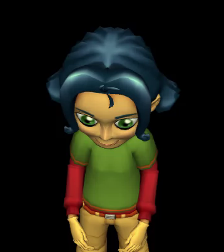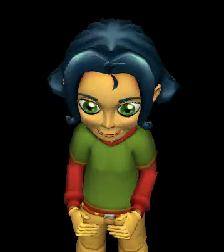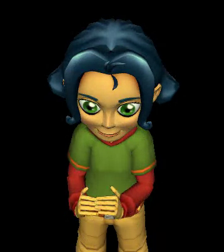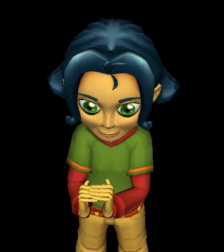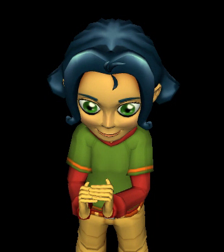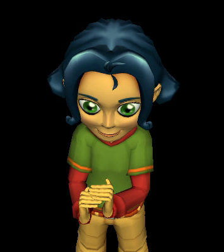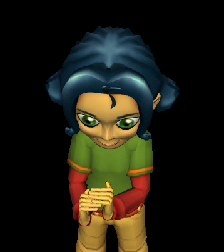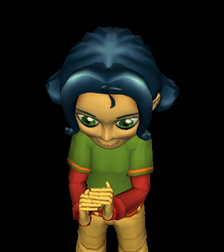تحت